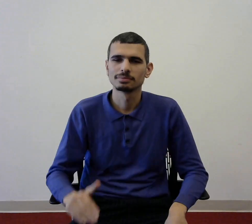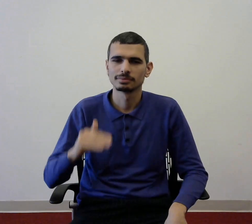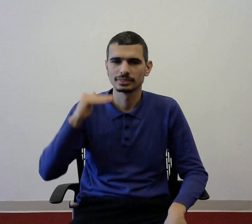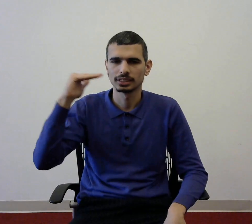siz